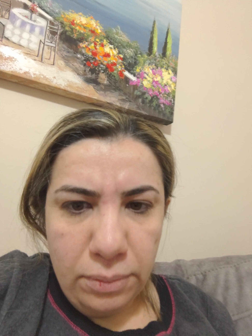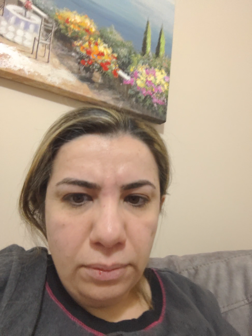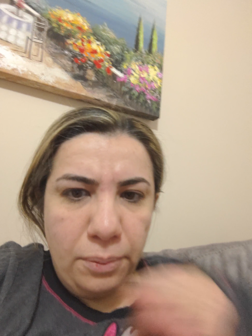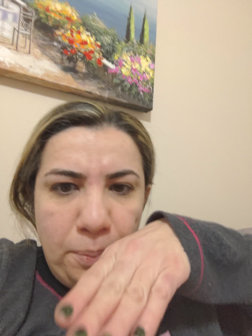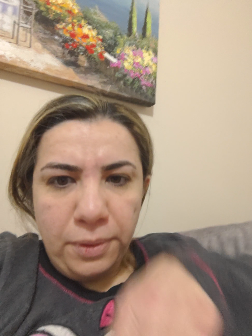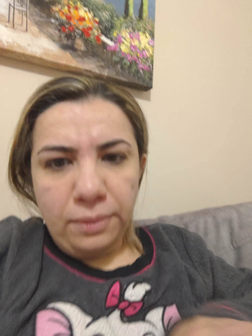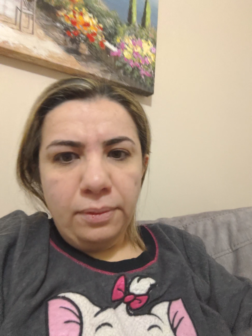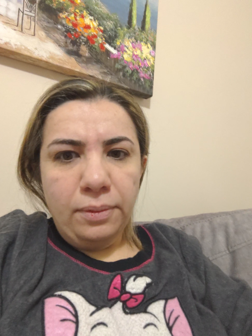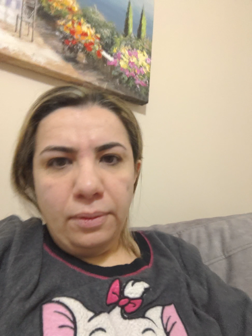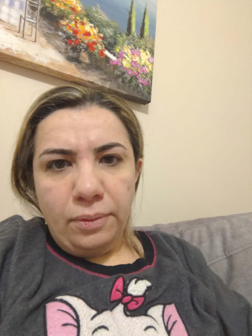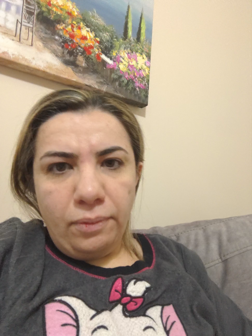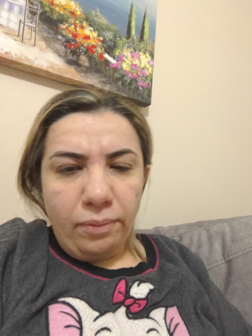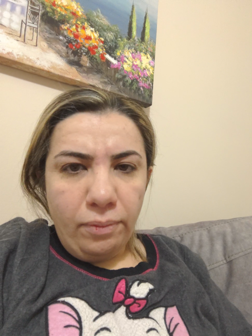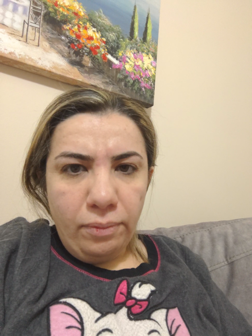into